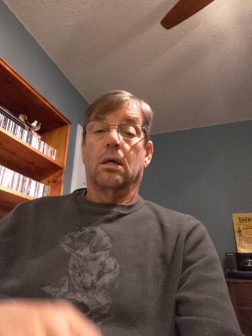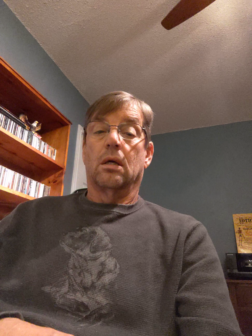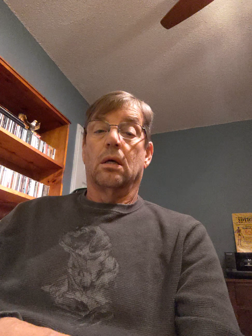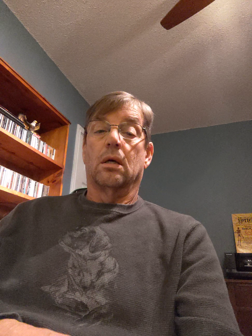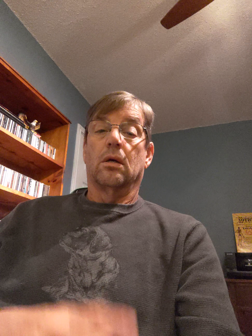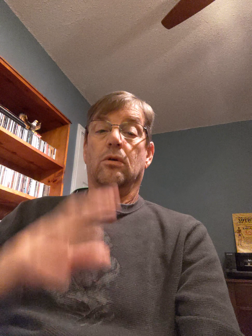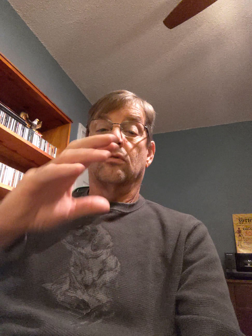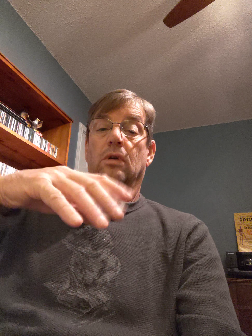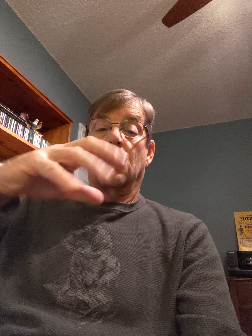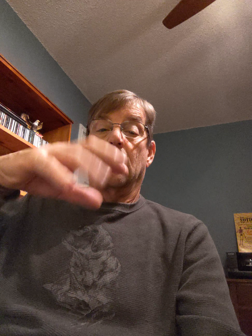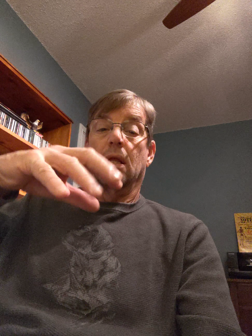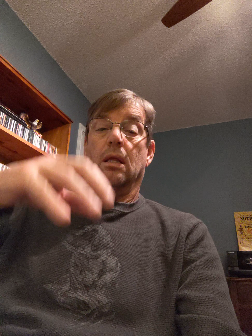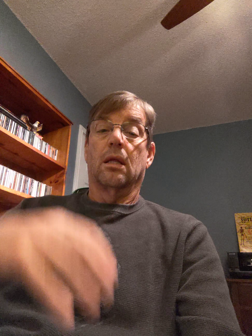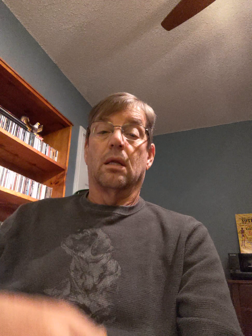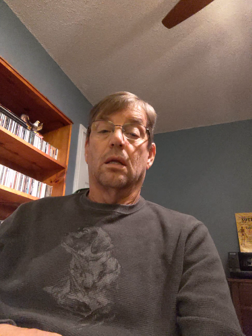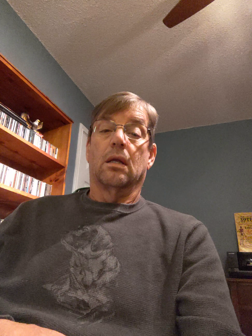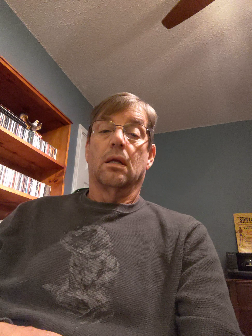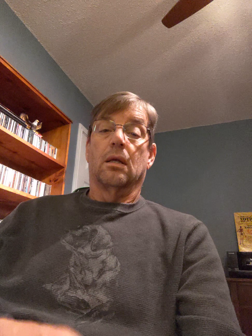rain